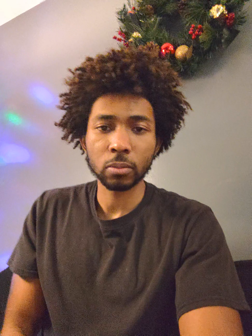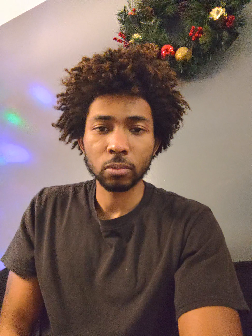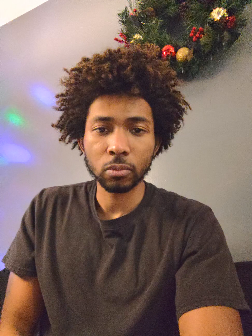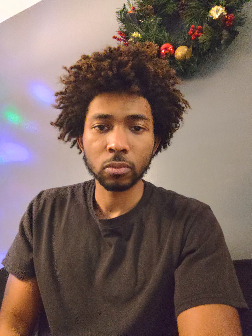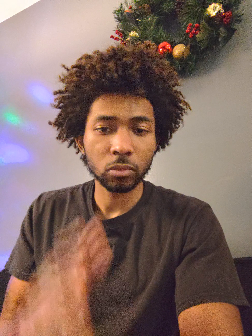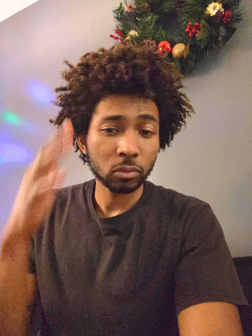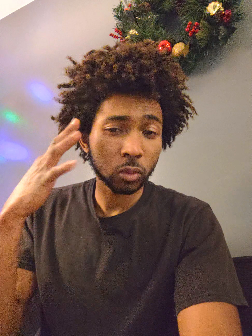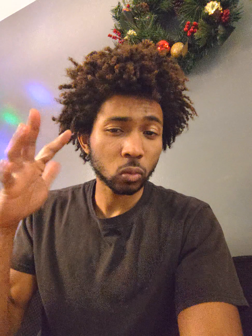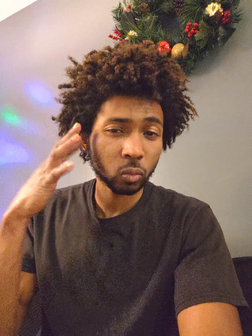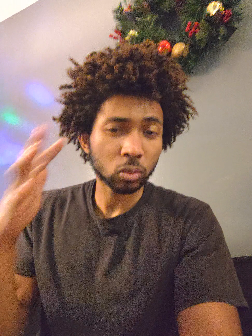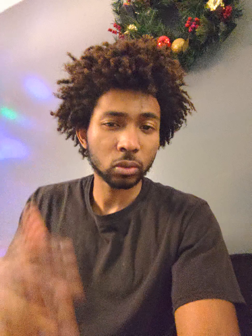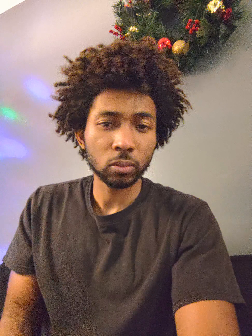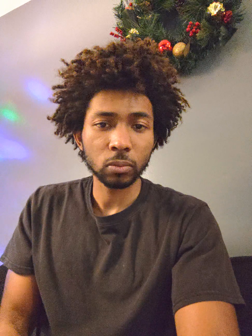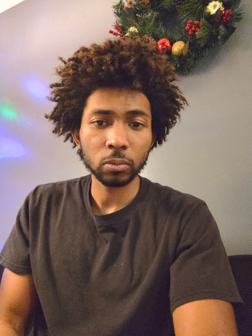loud